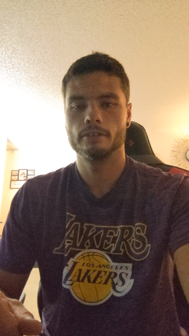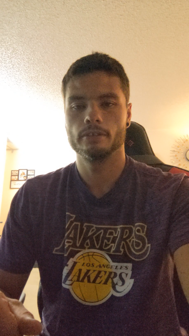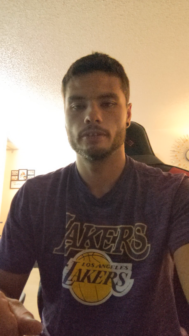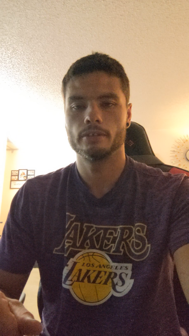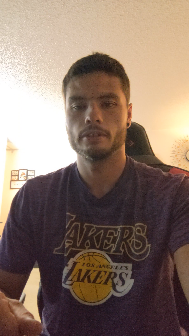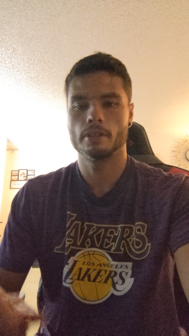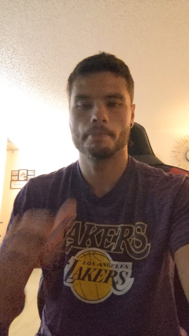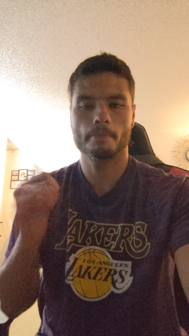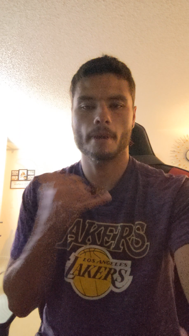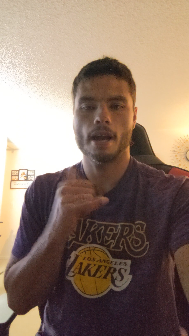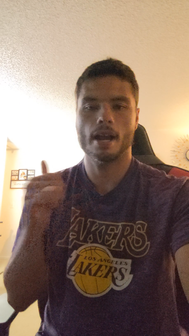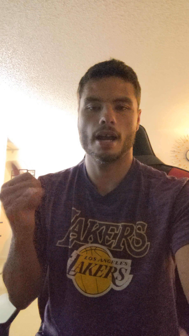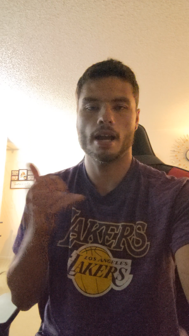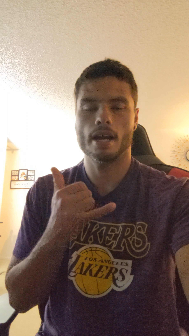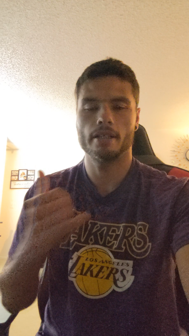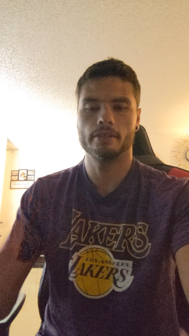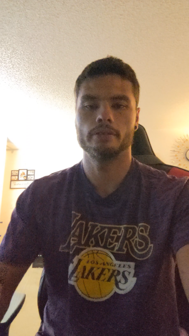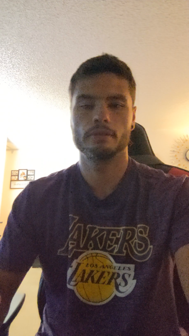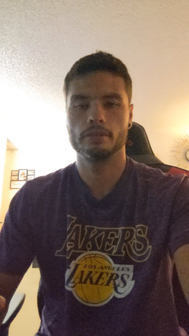play